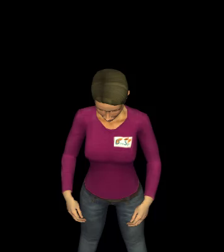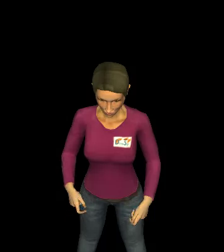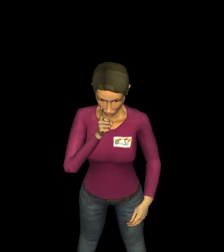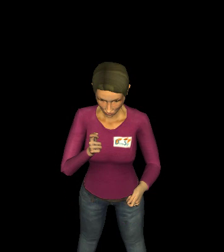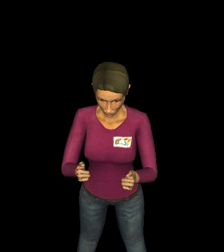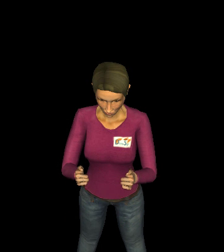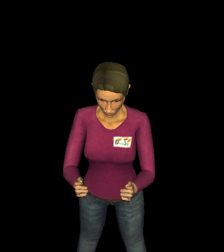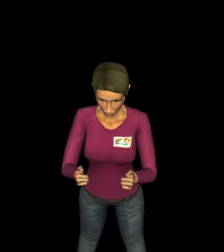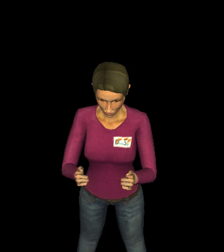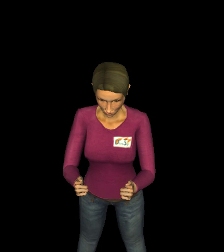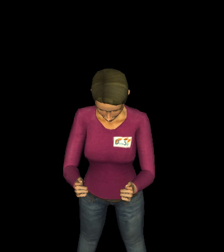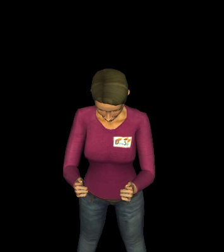ينتبه